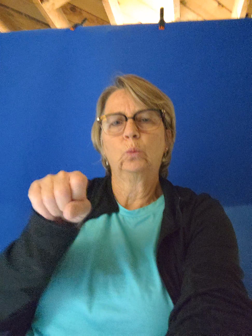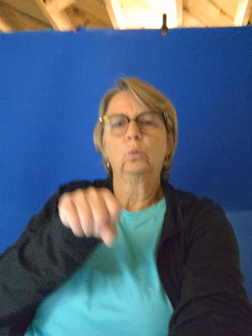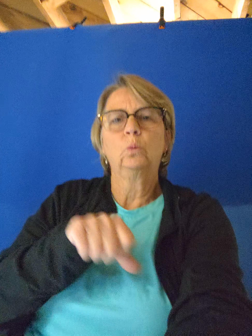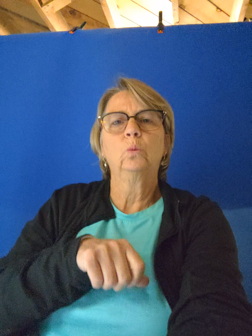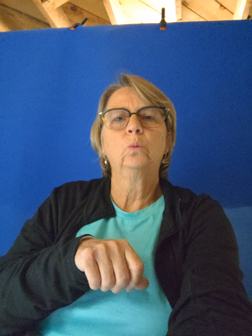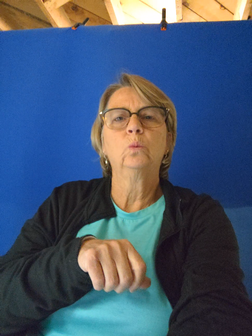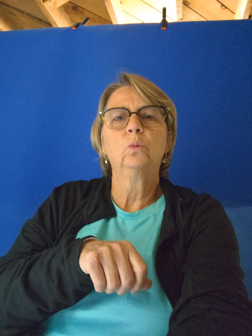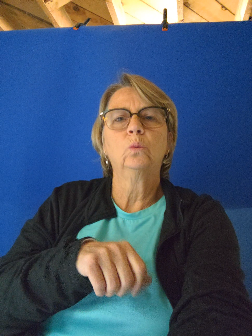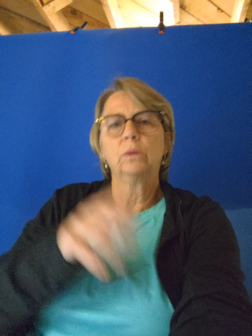shoe